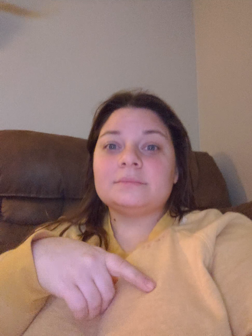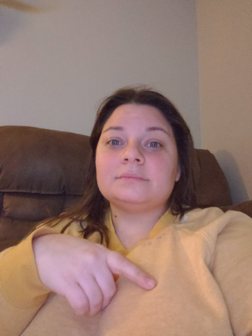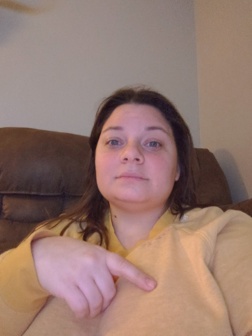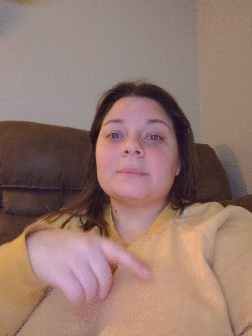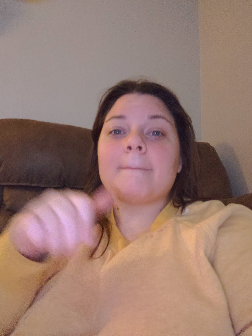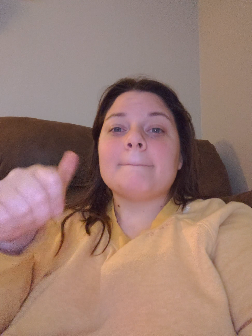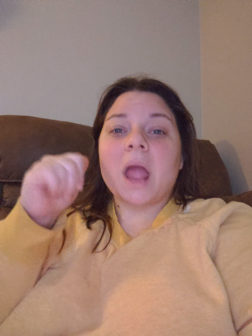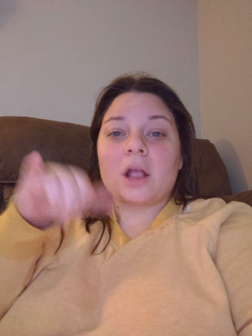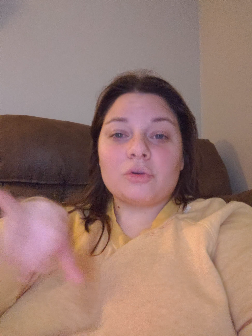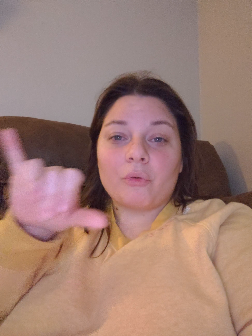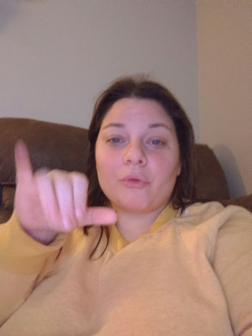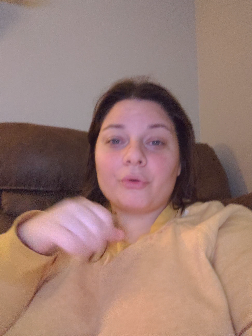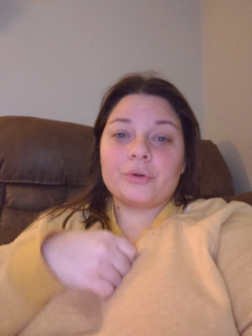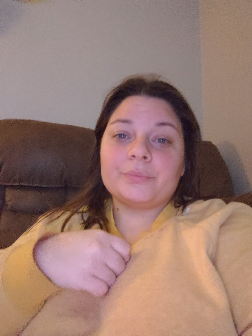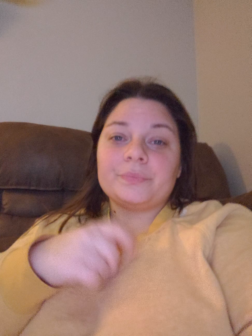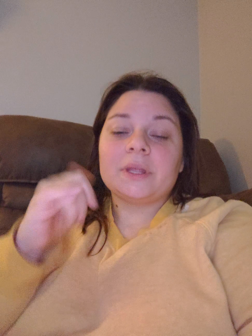backyard